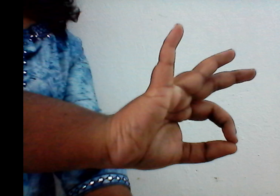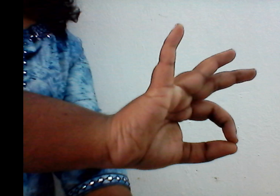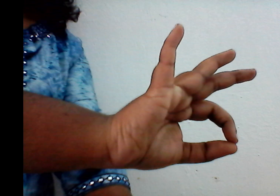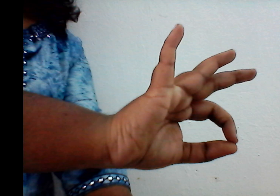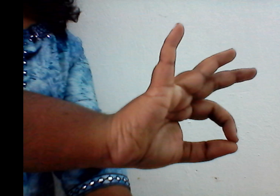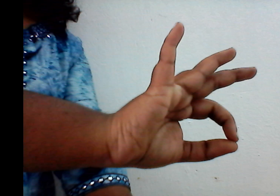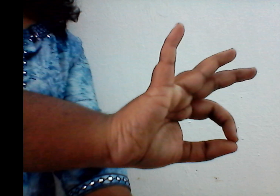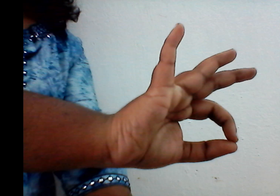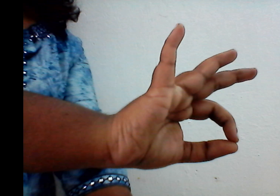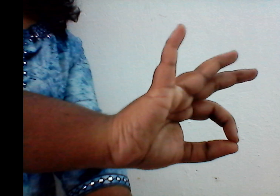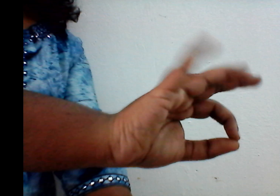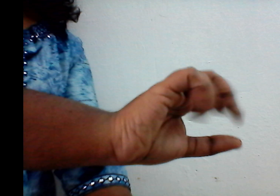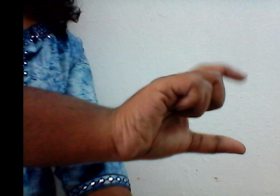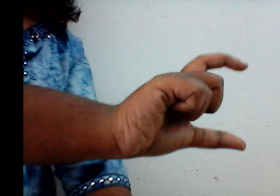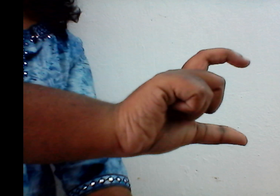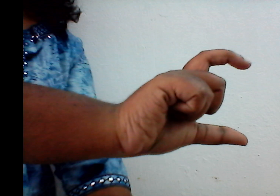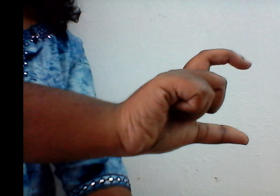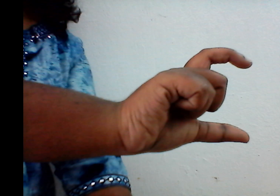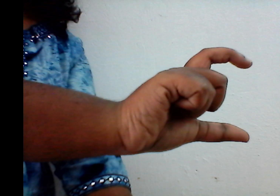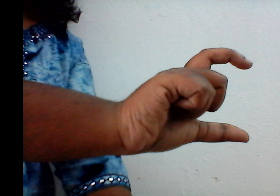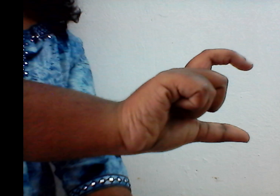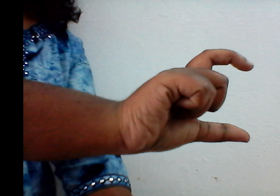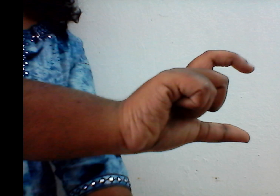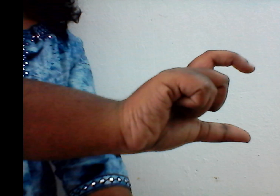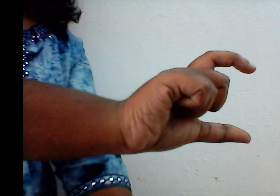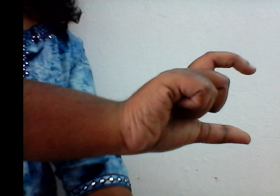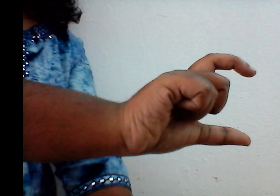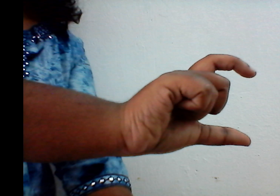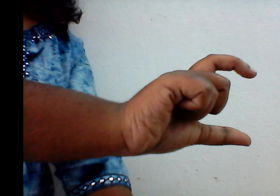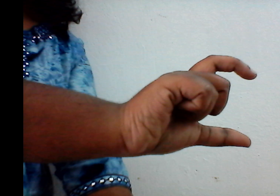ഓ